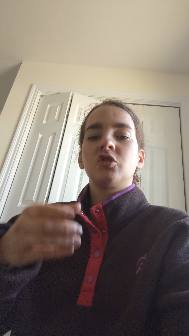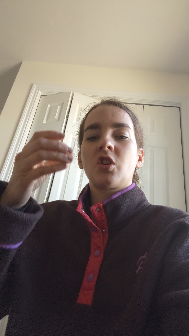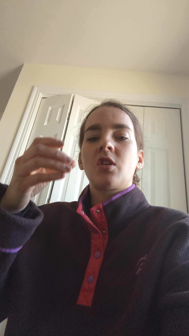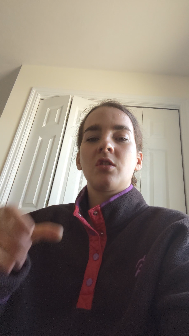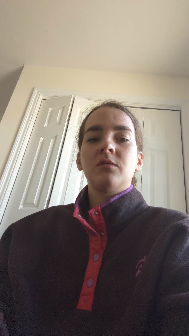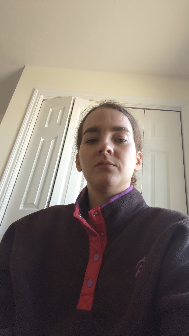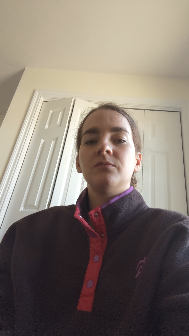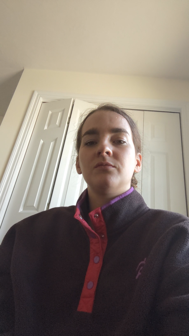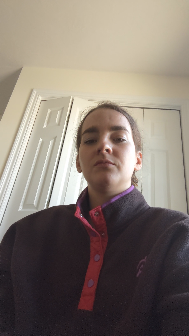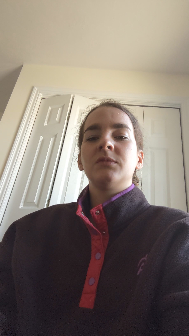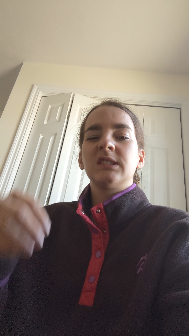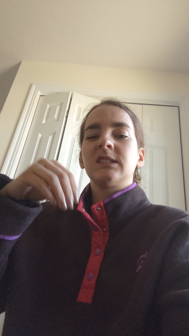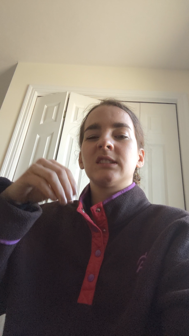inside